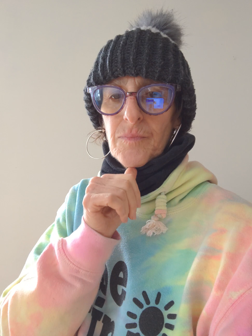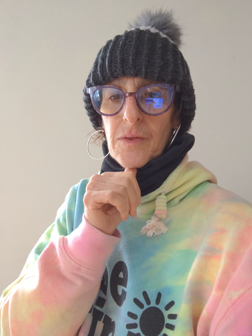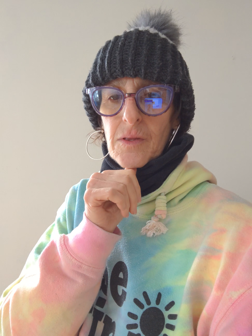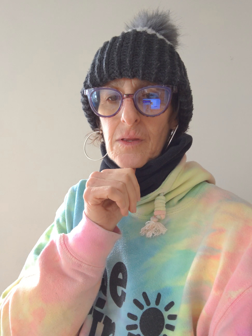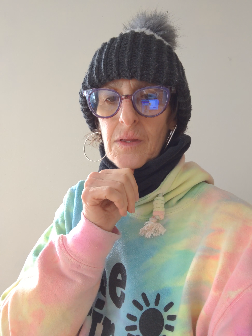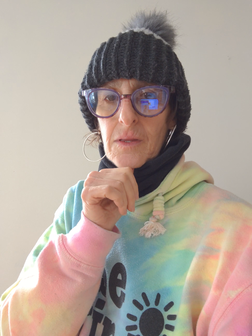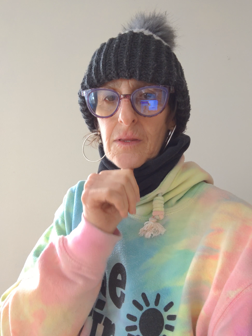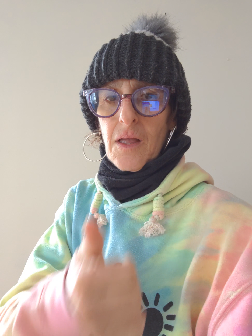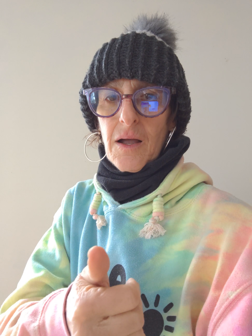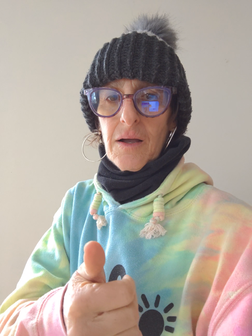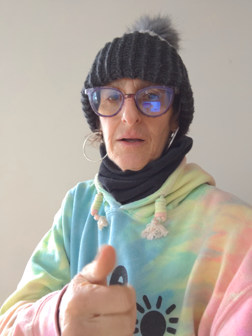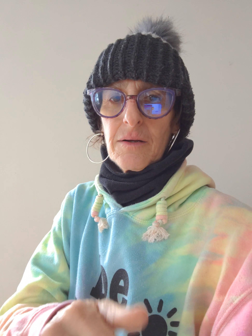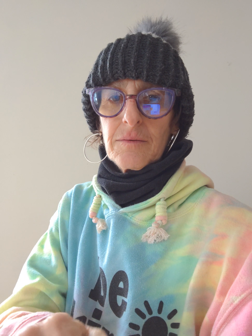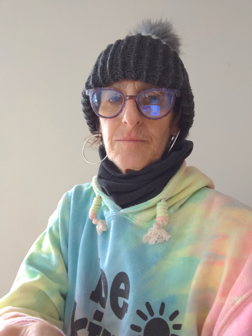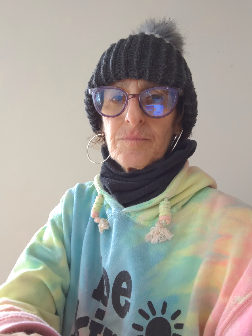not